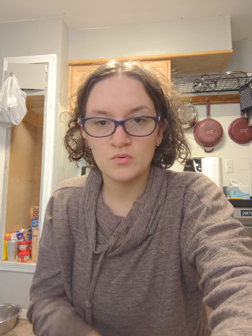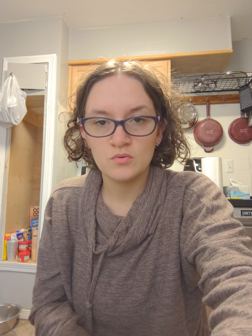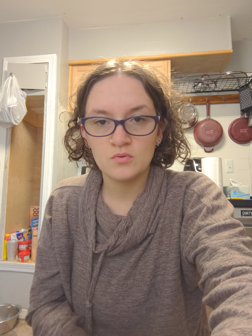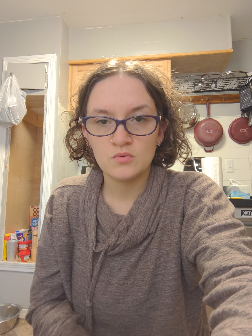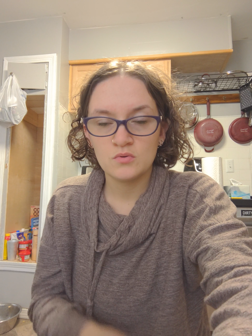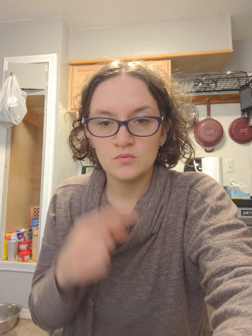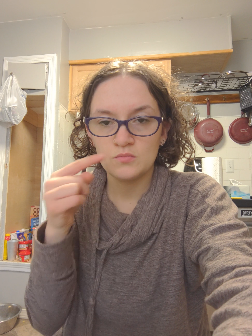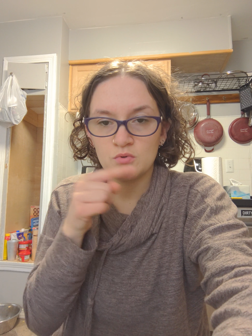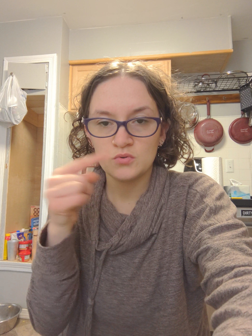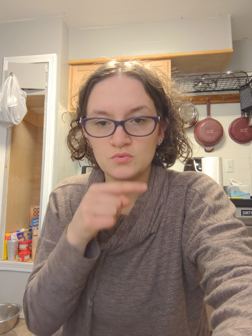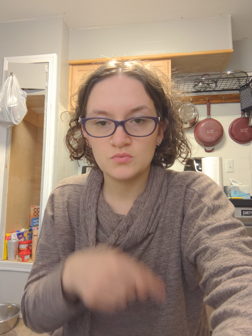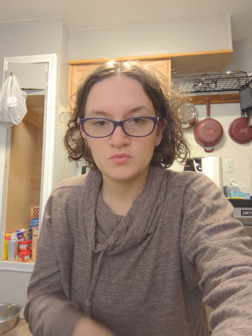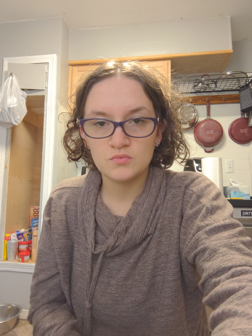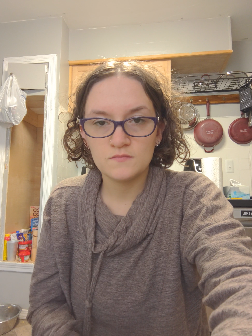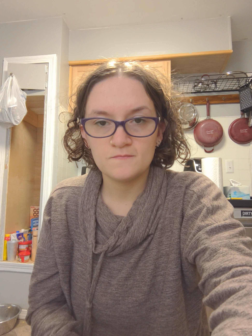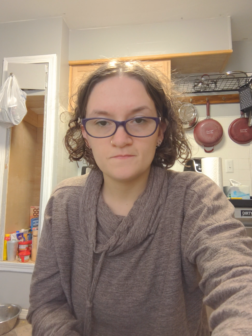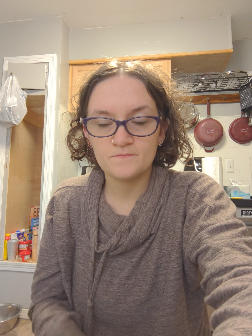toothbrush